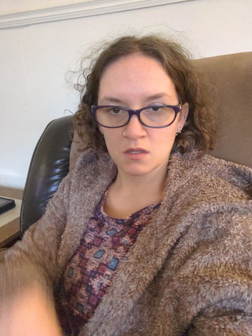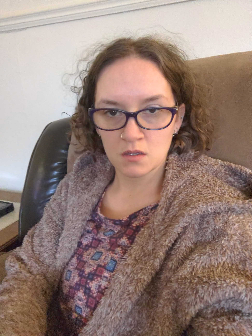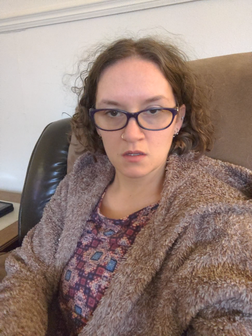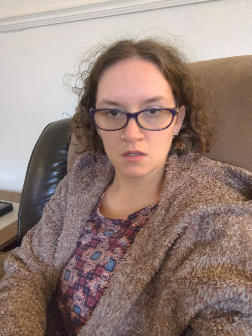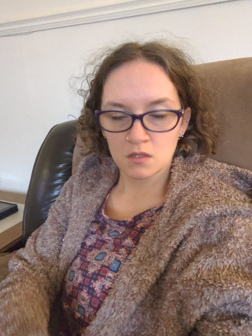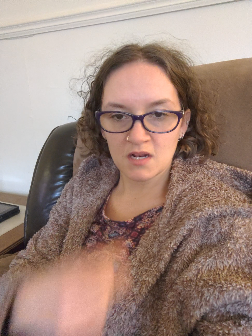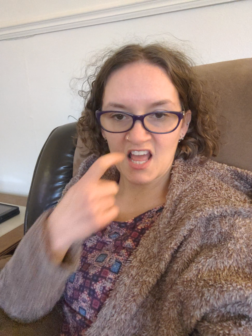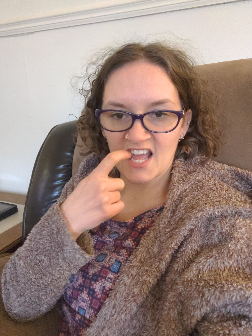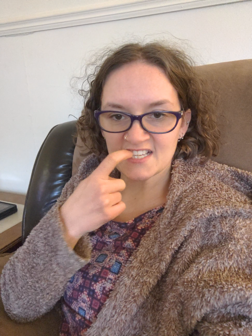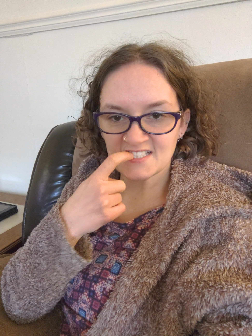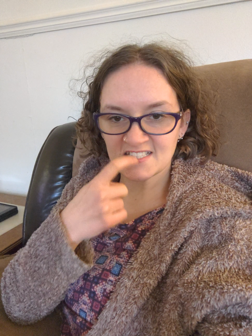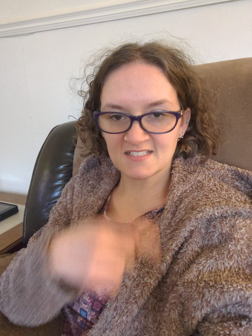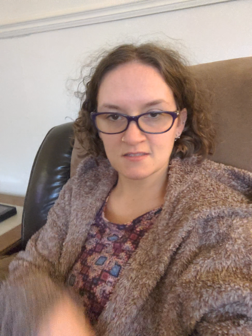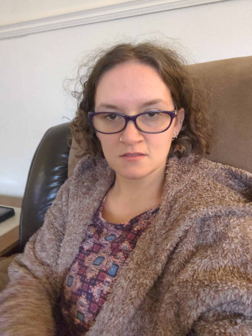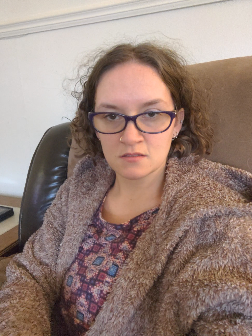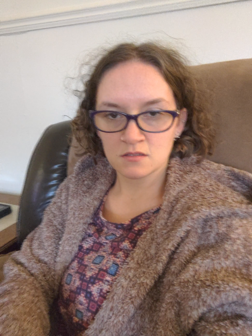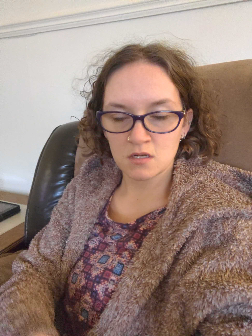window